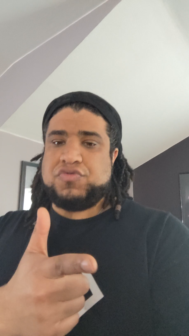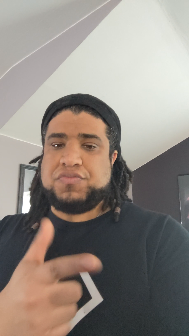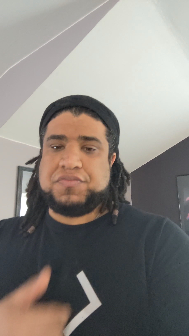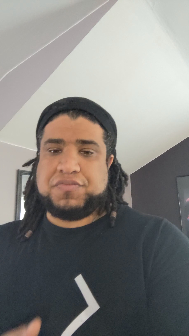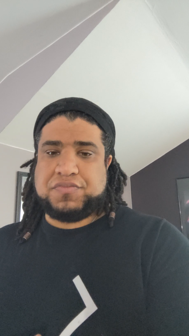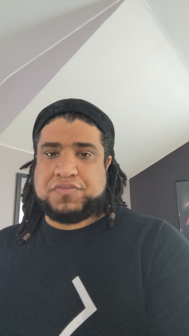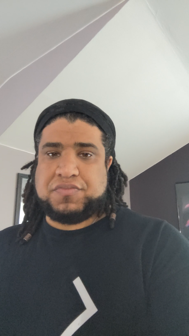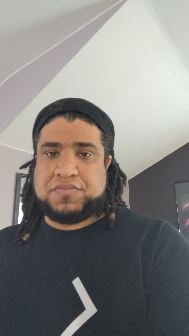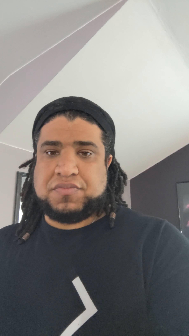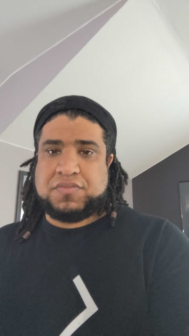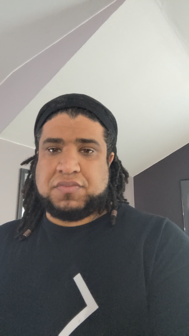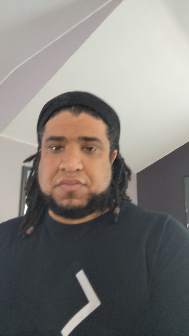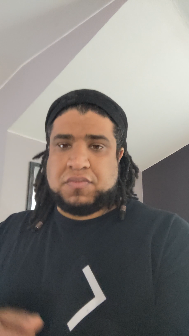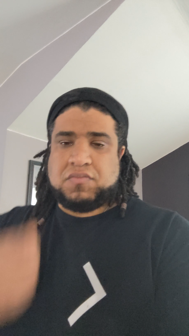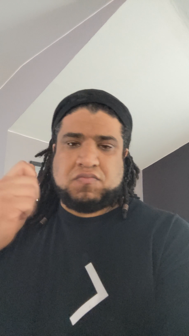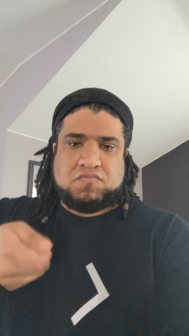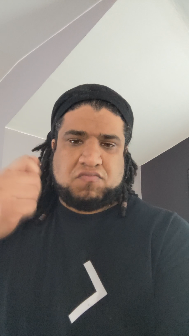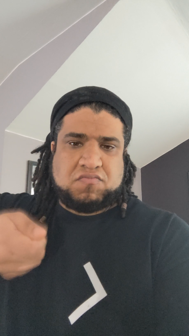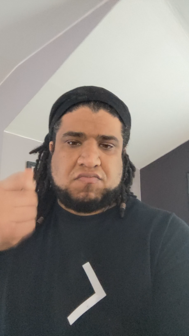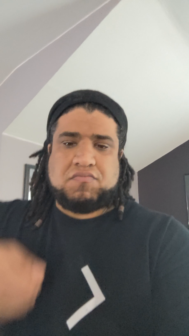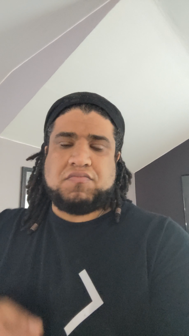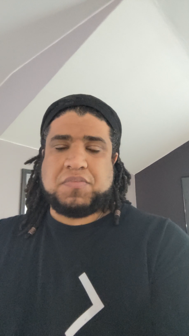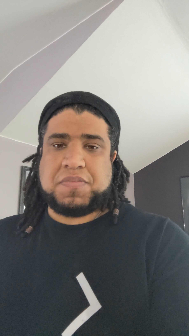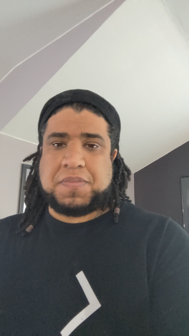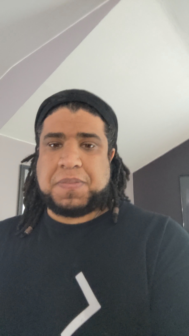hammer